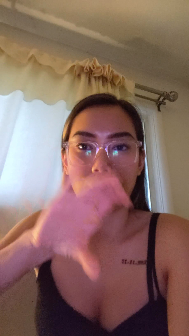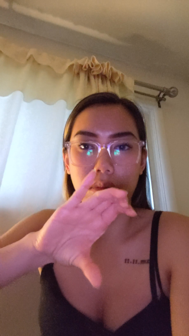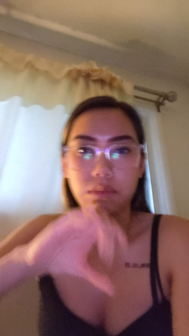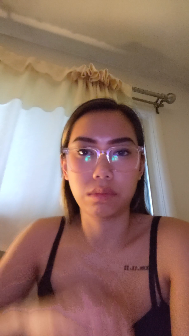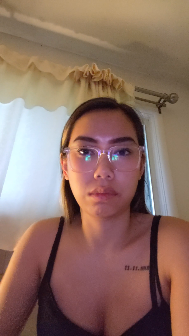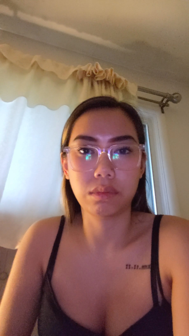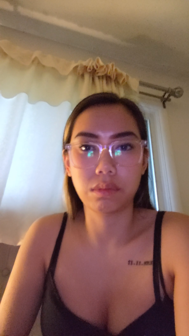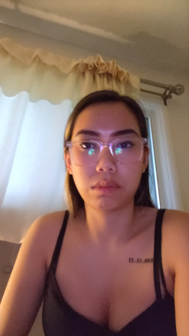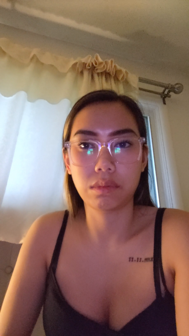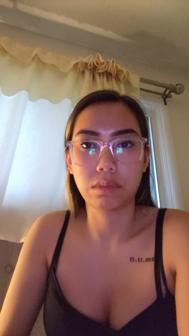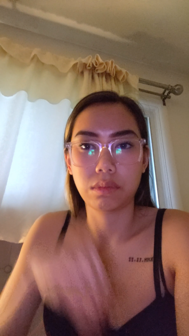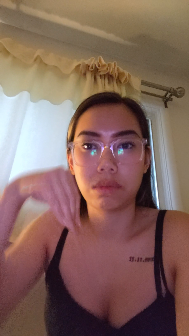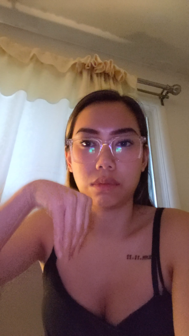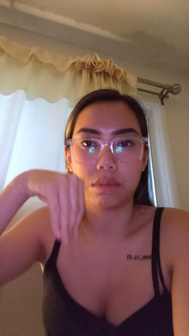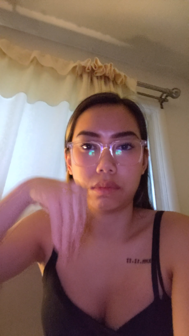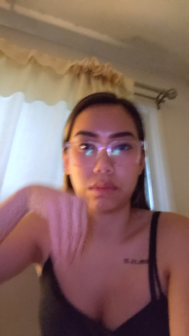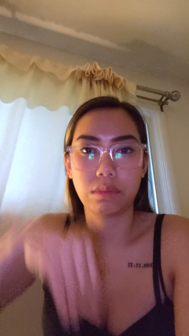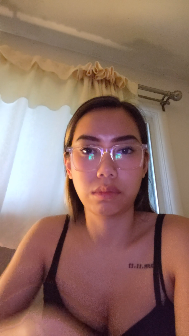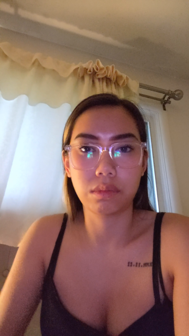inside